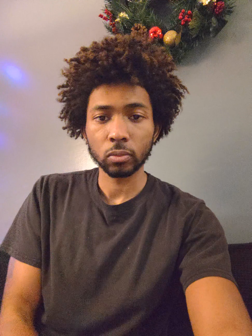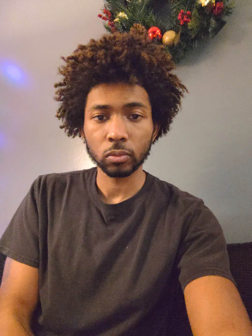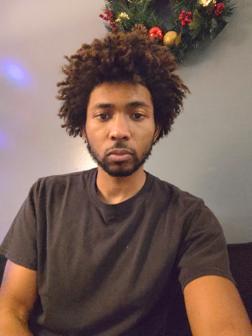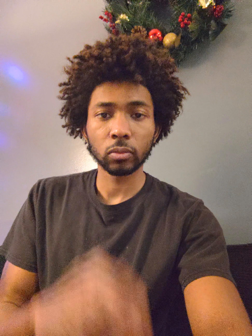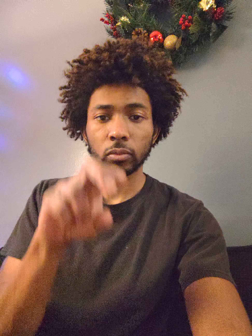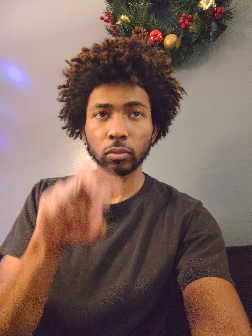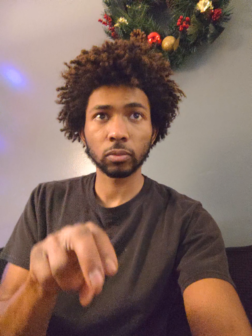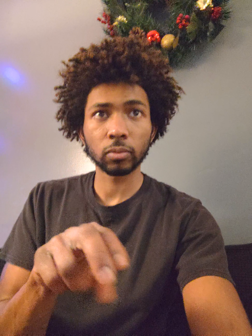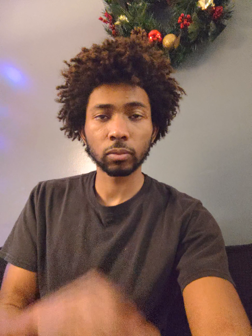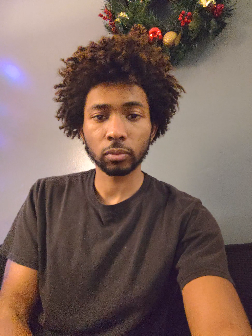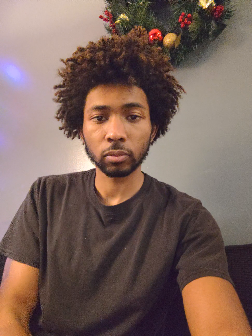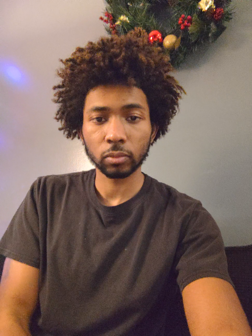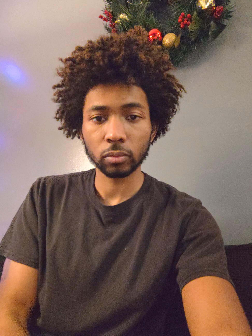chair